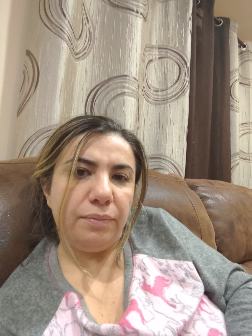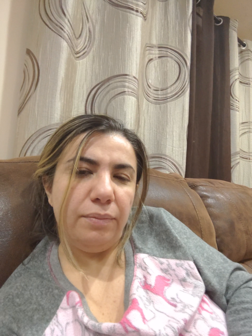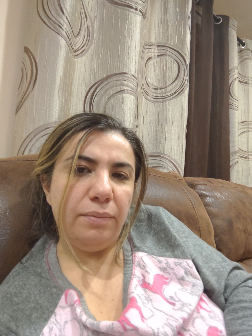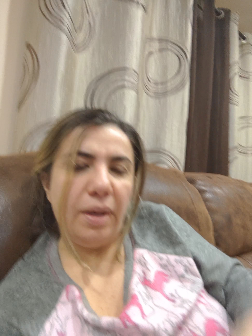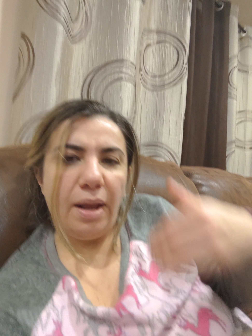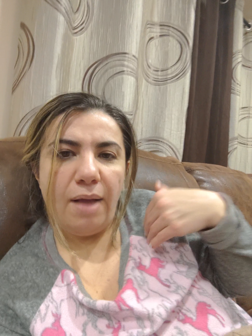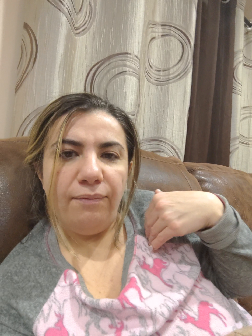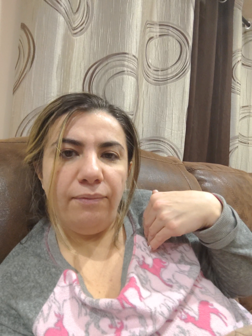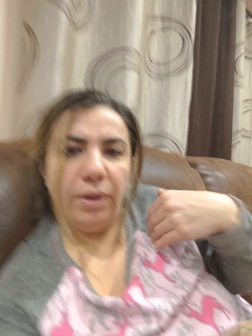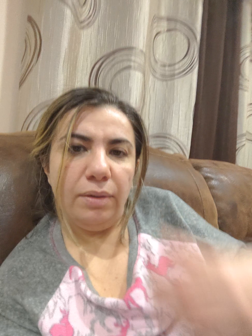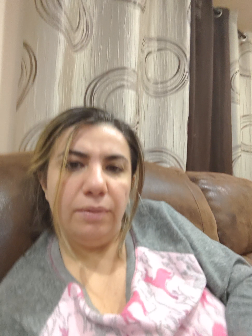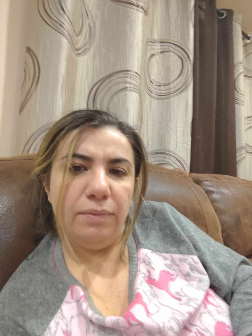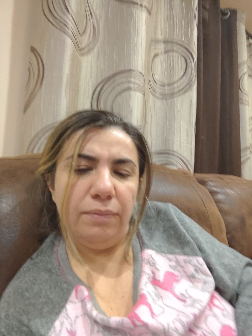have